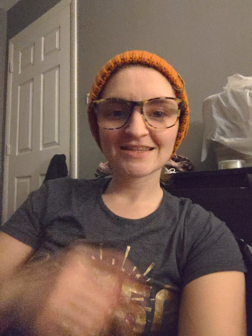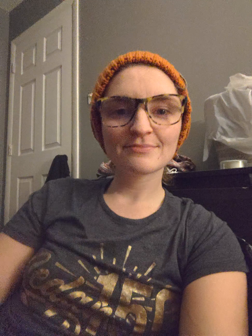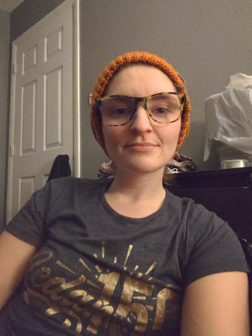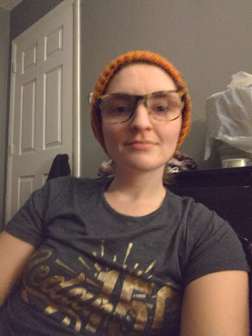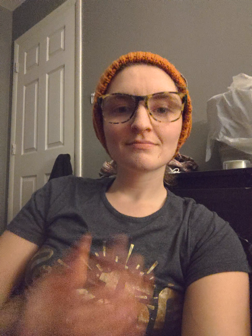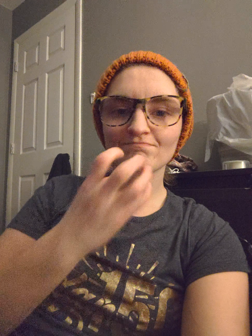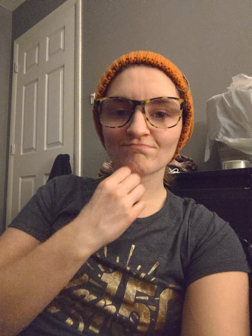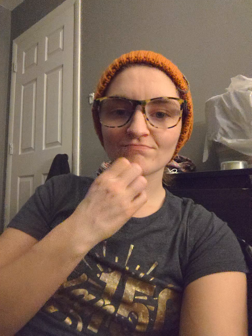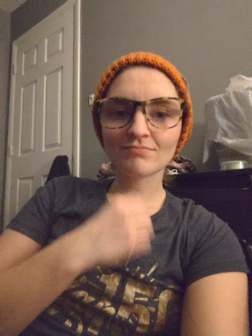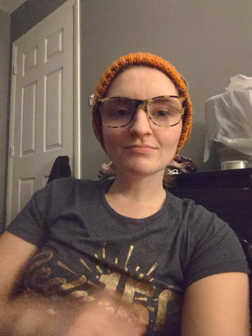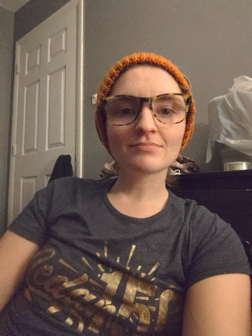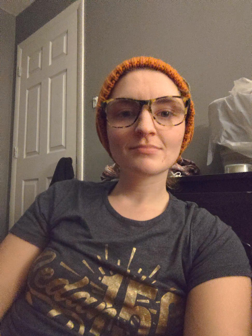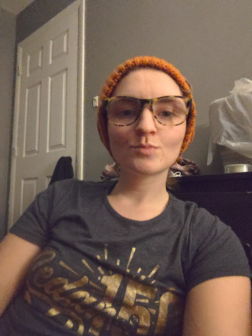underwear